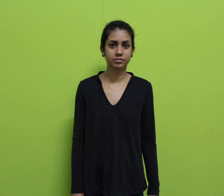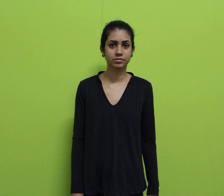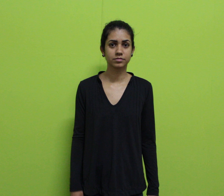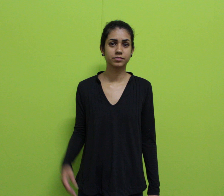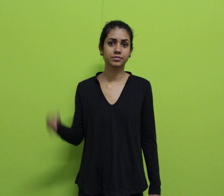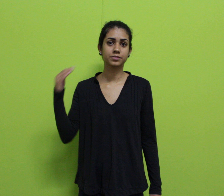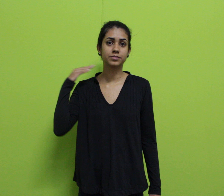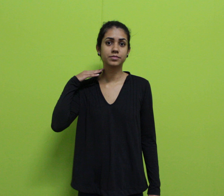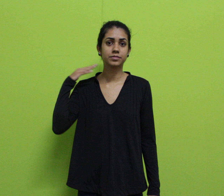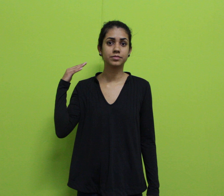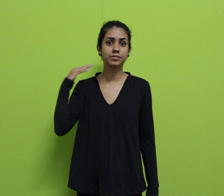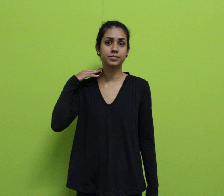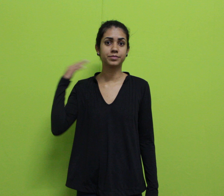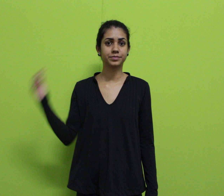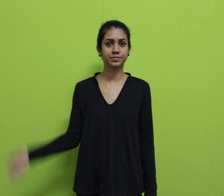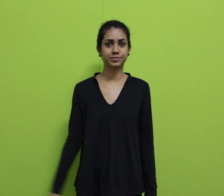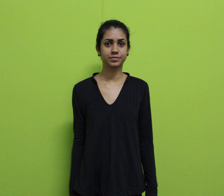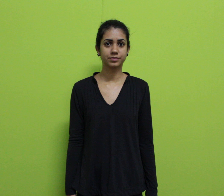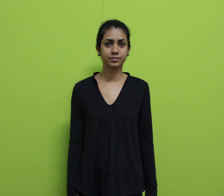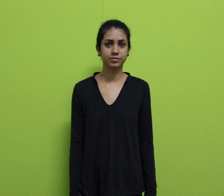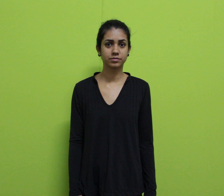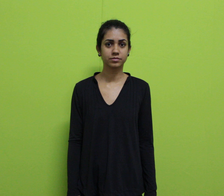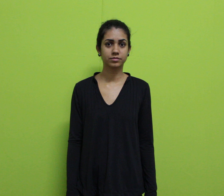banco